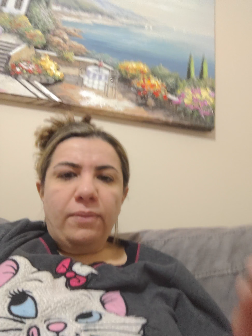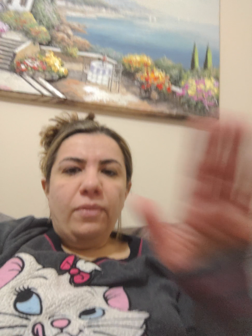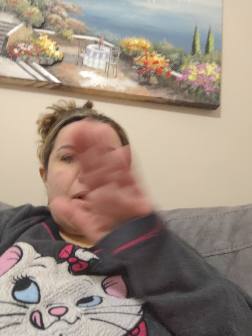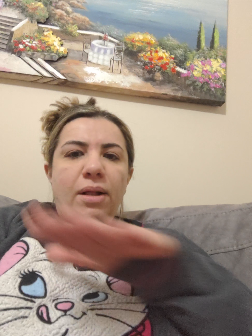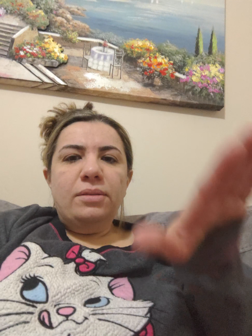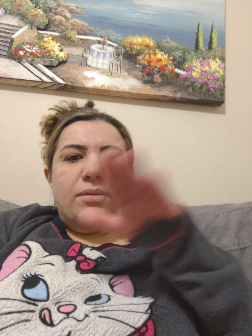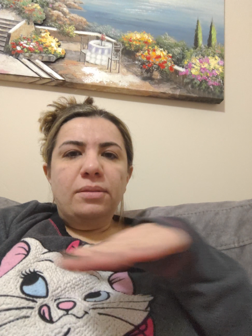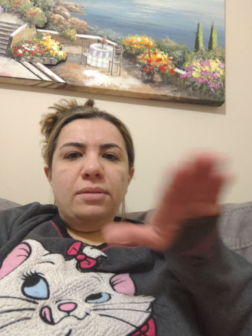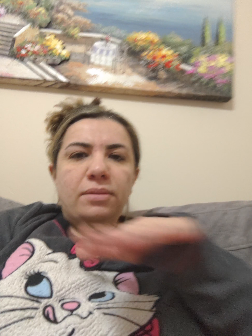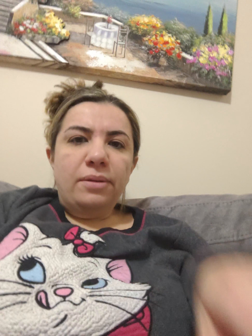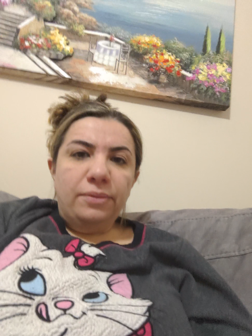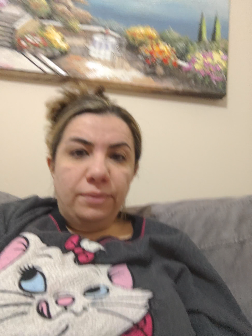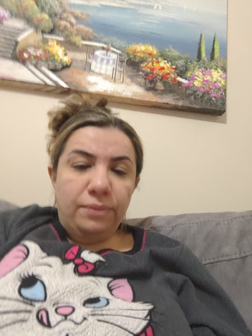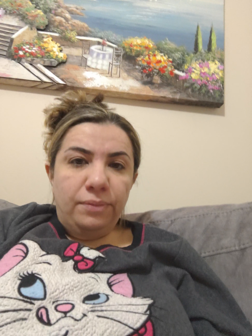clean